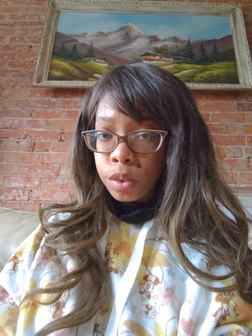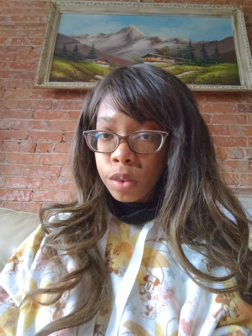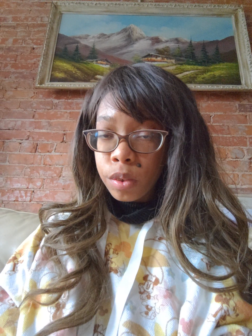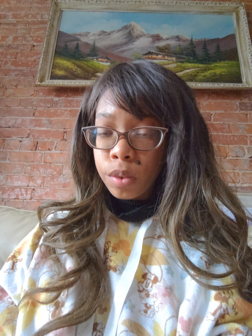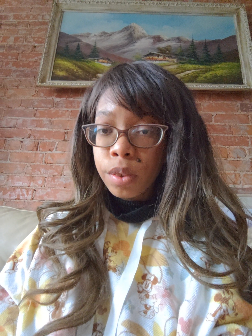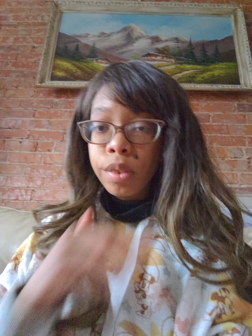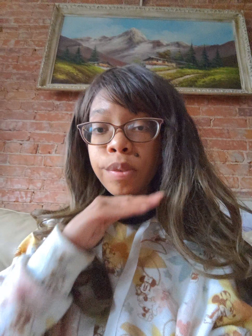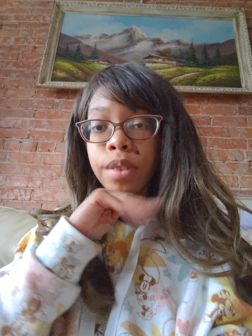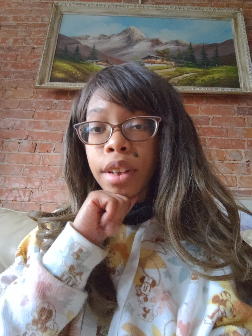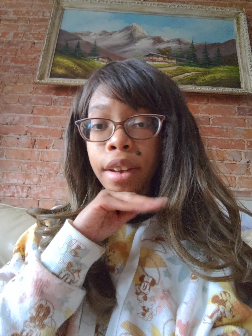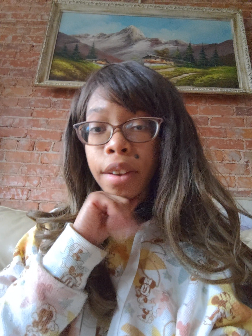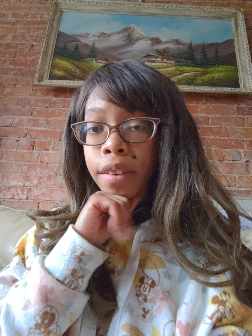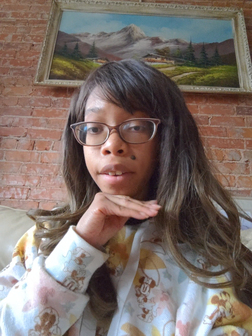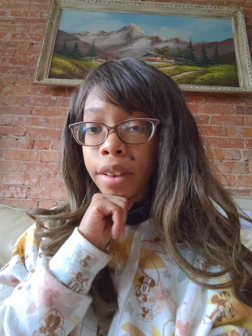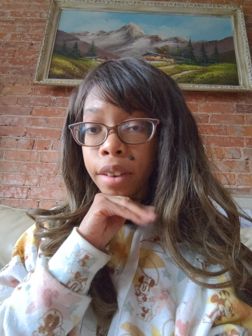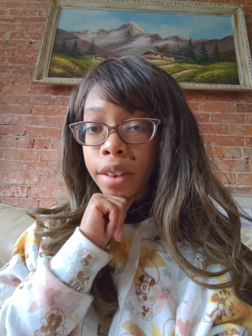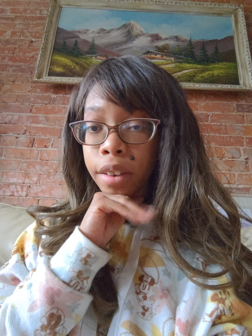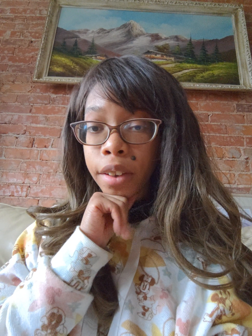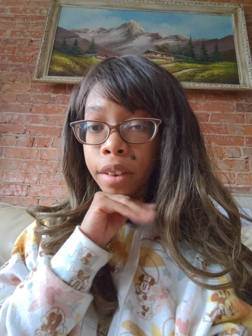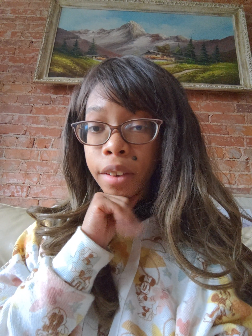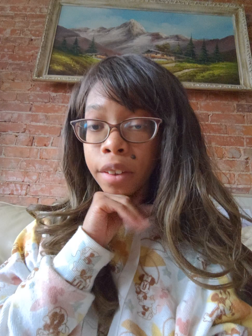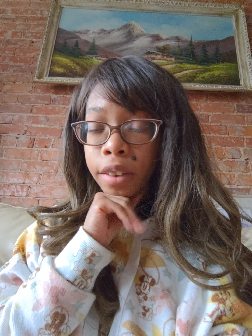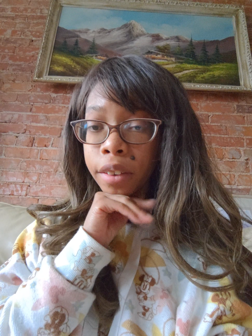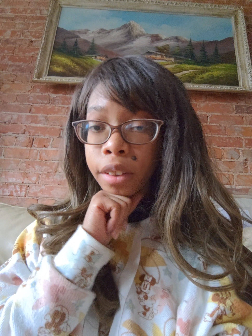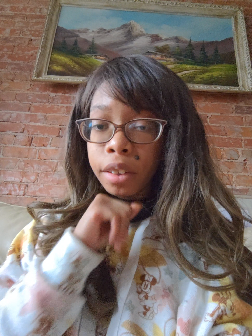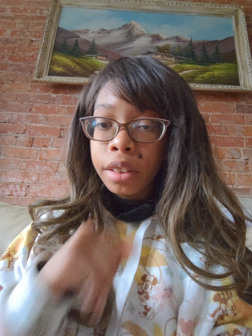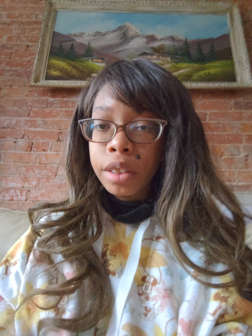pig